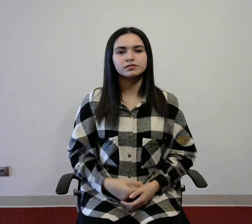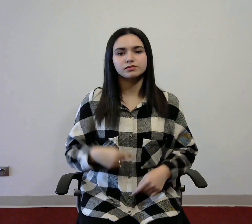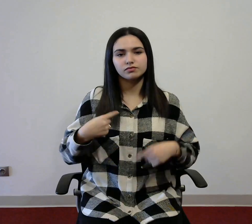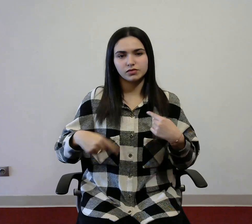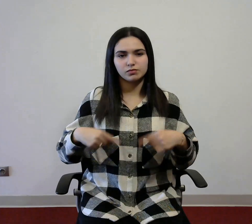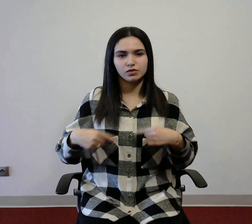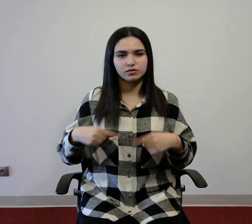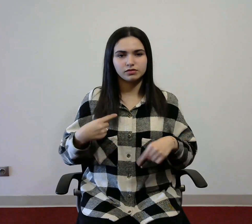futbol